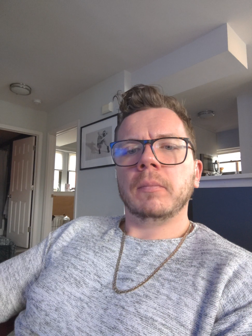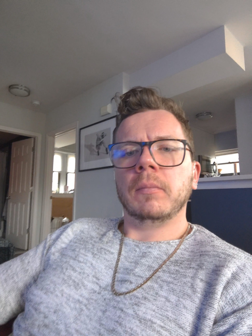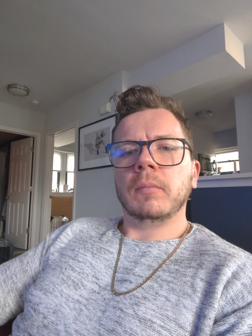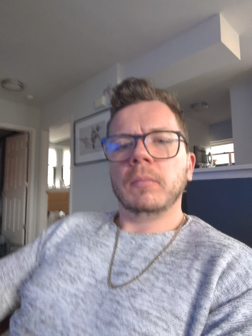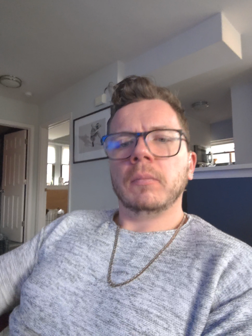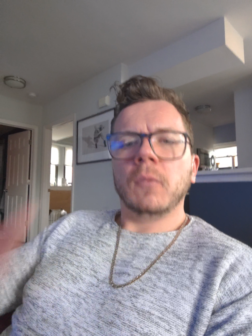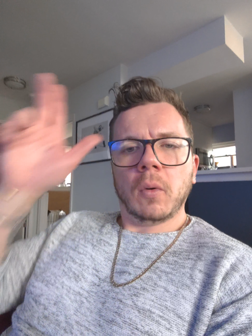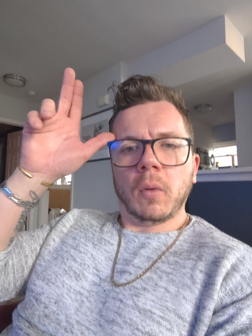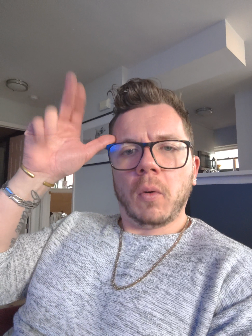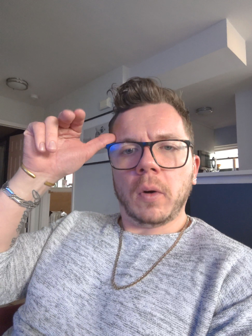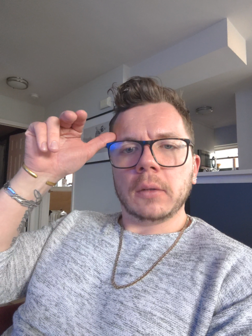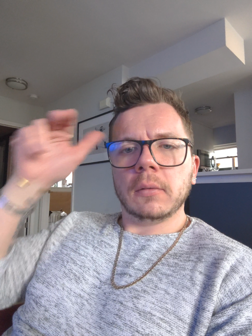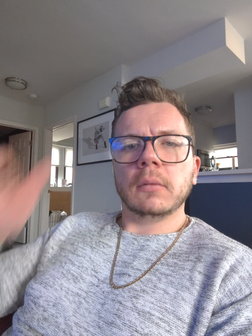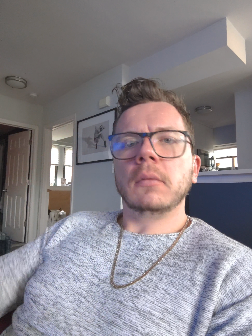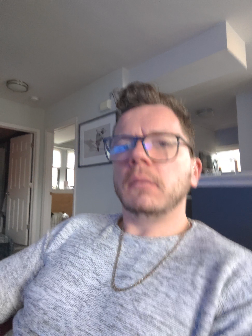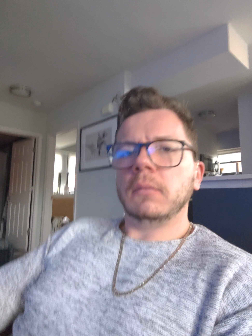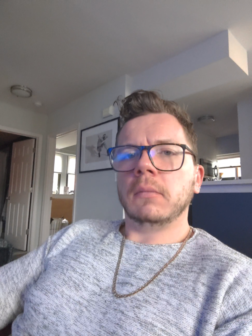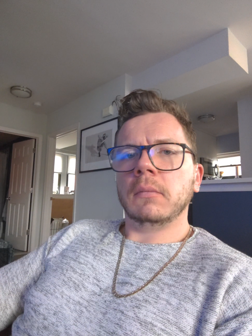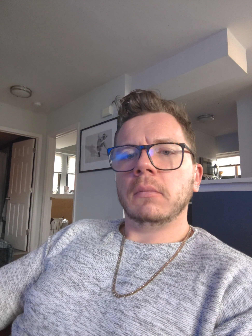horse